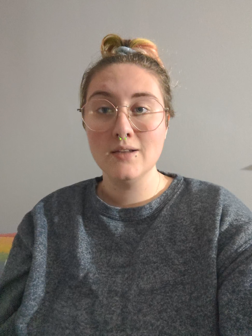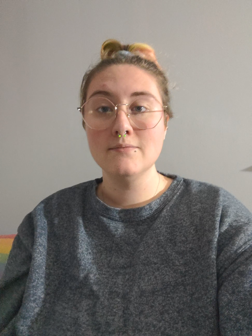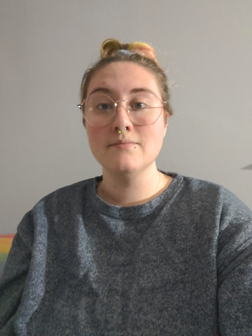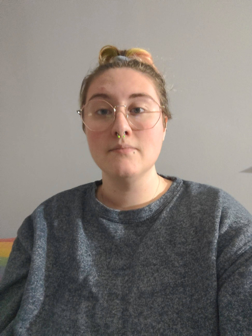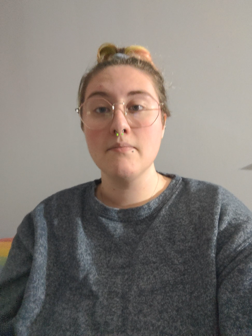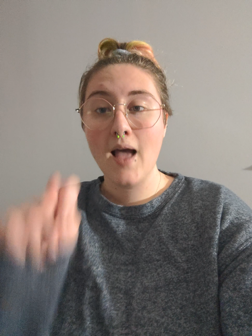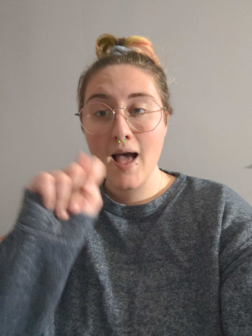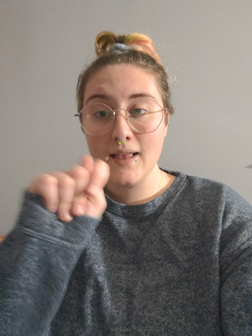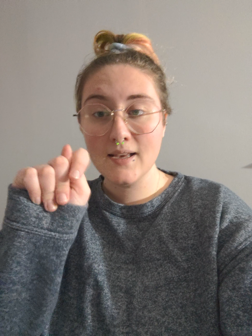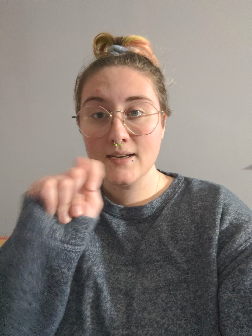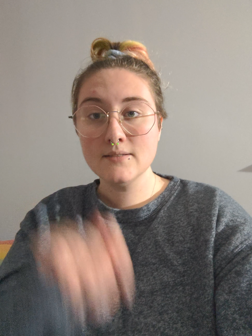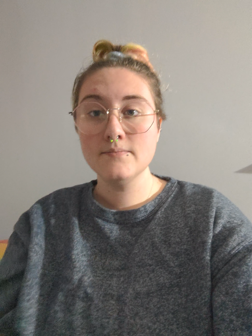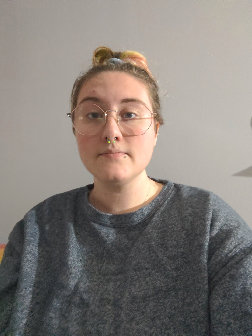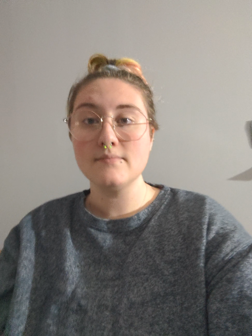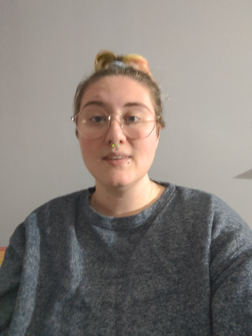potty